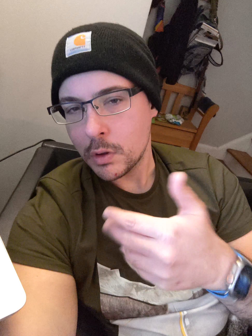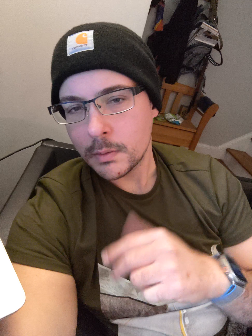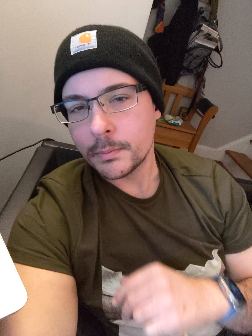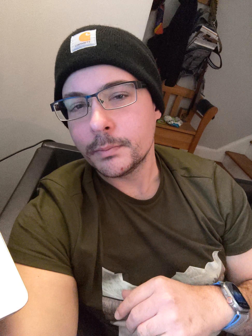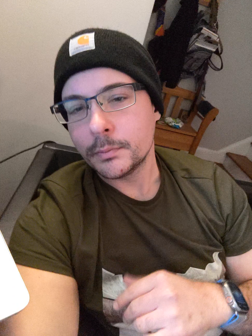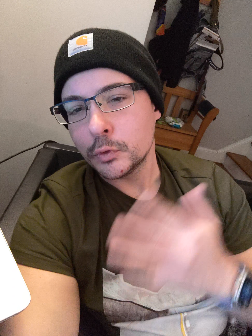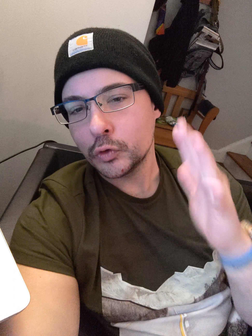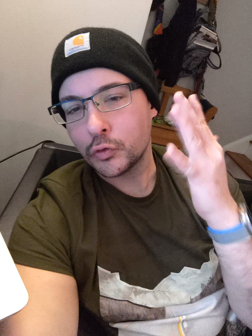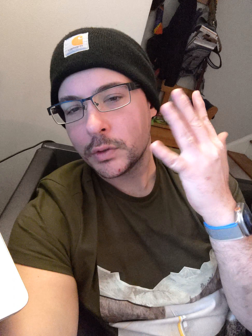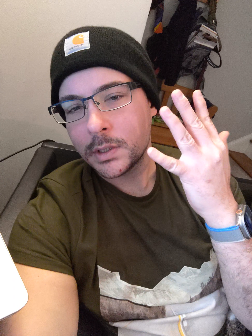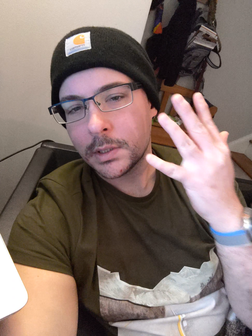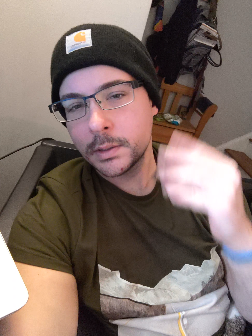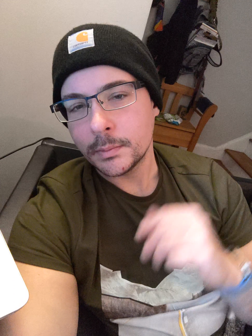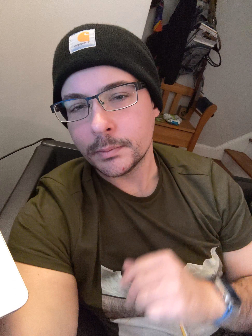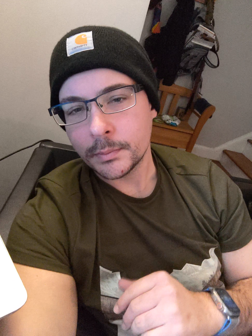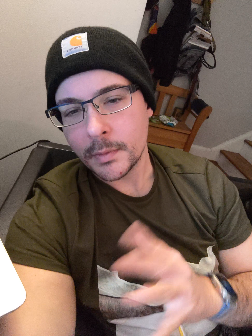tree